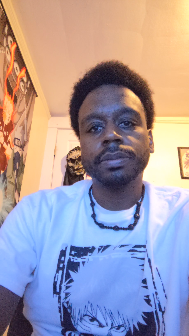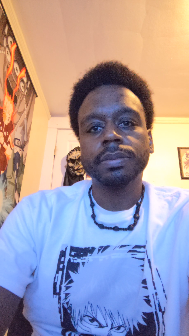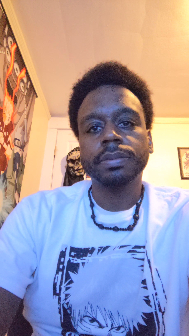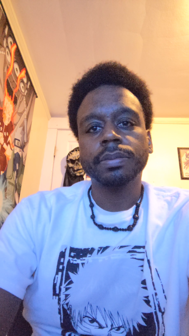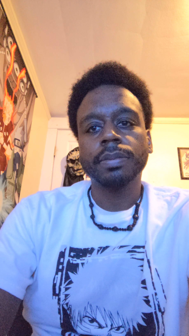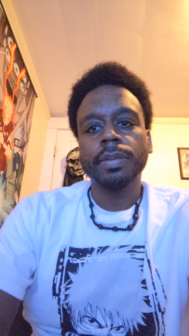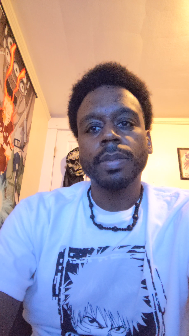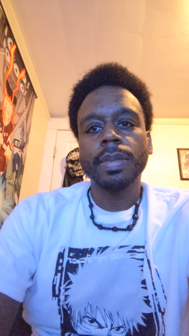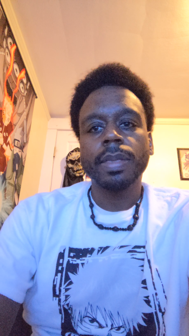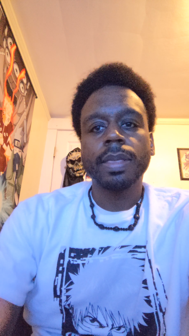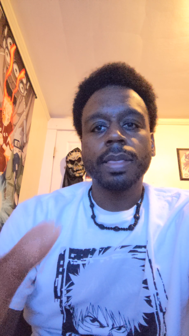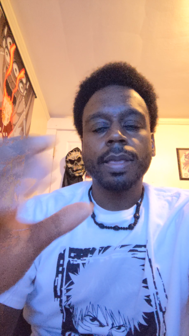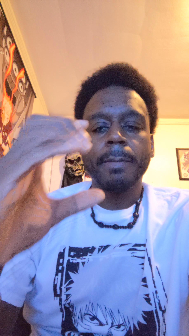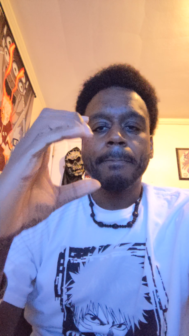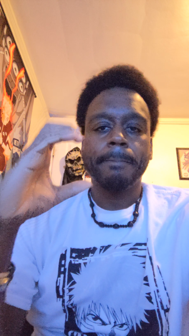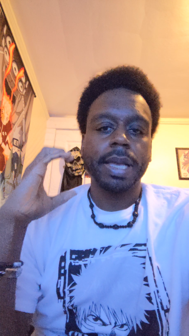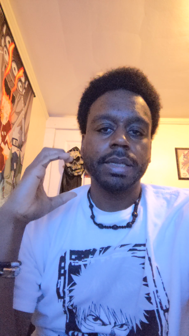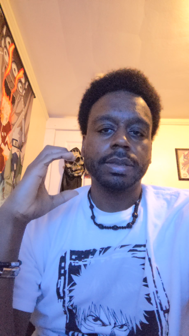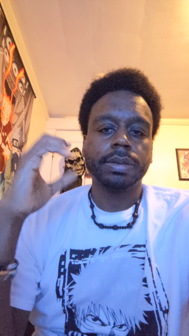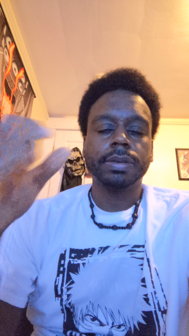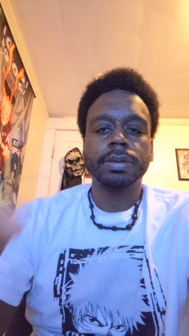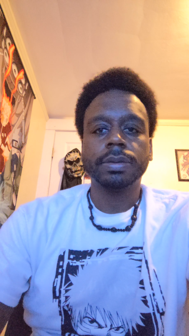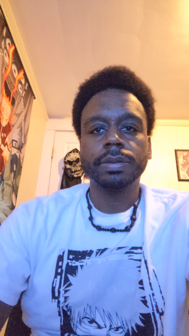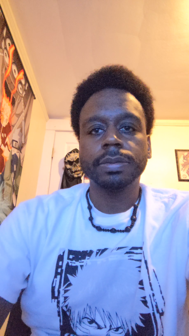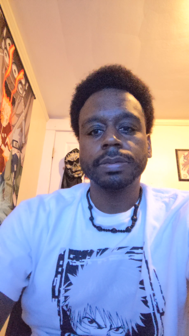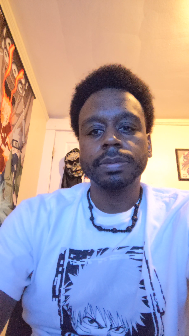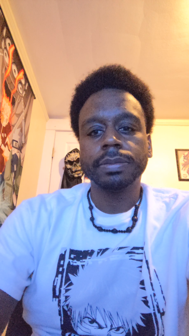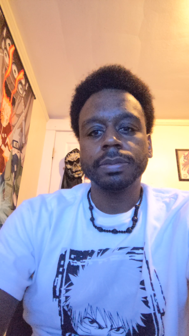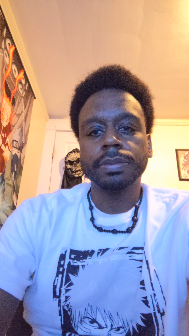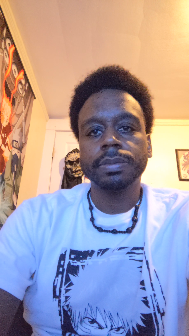bus